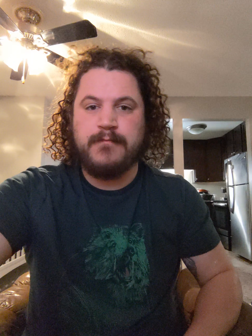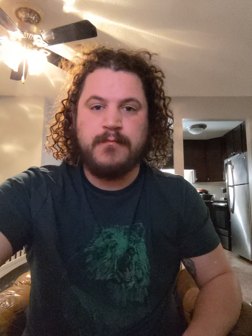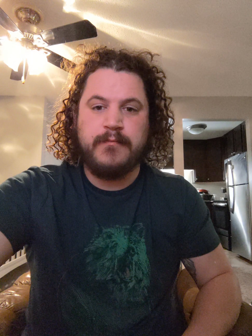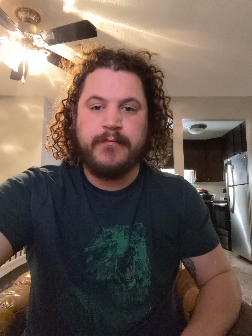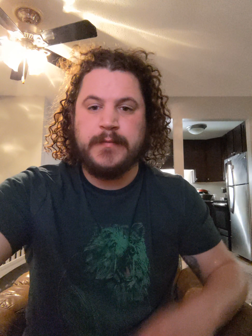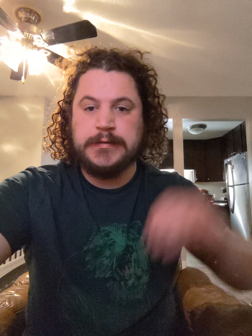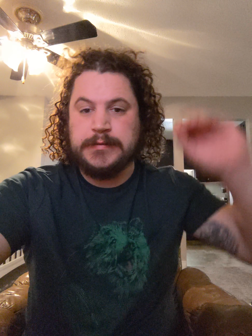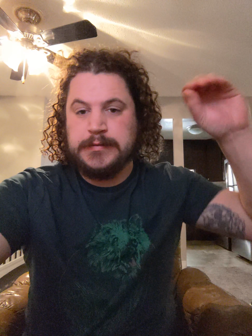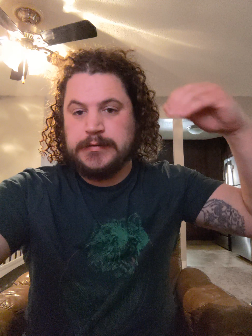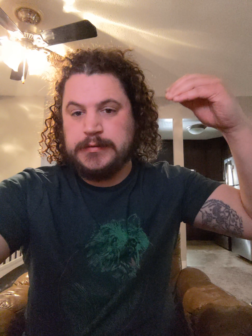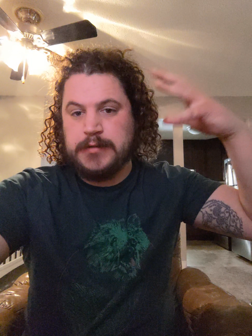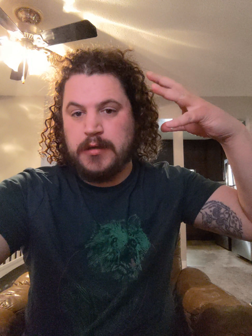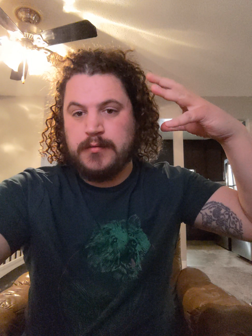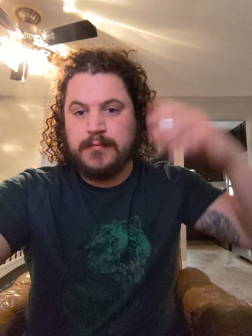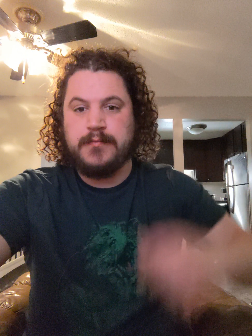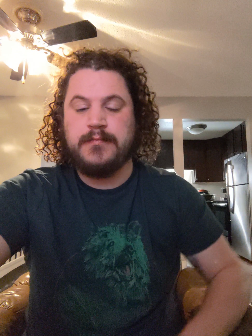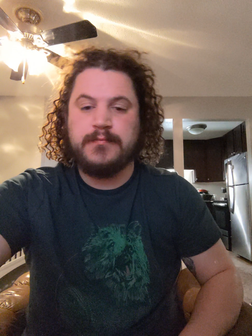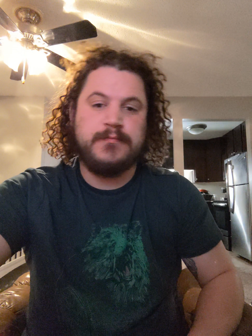sun